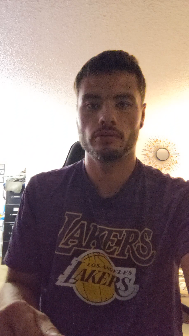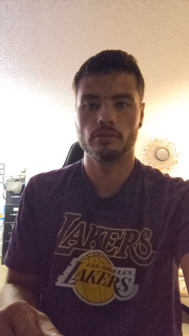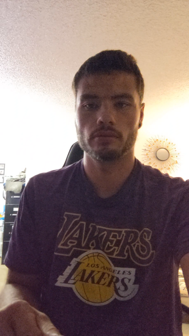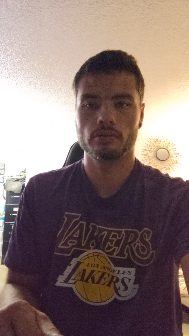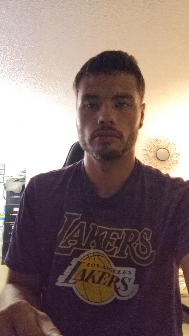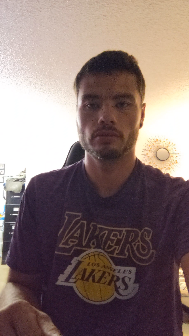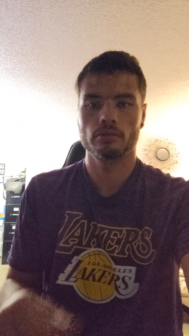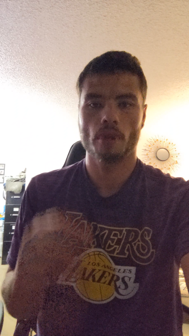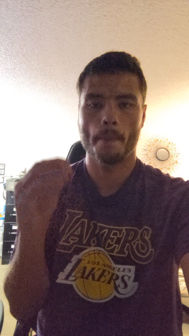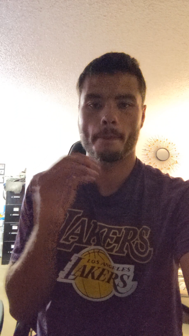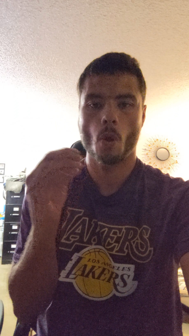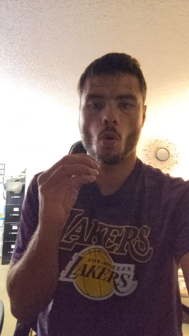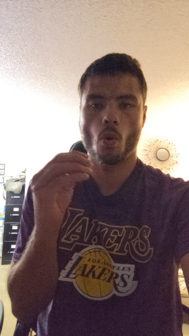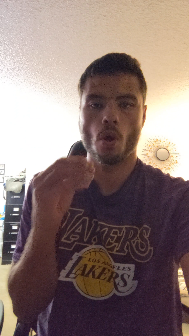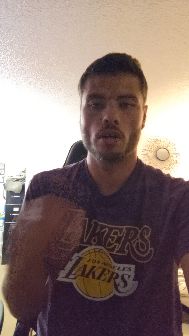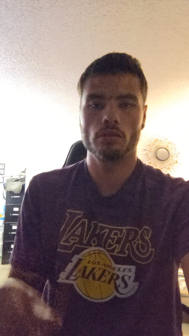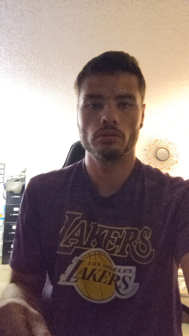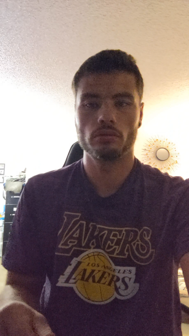more